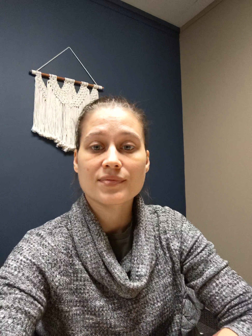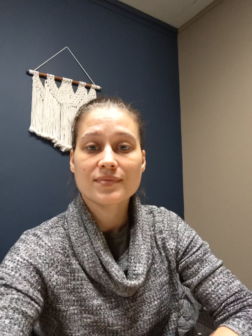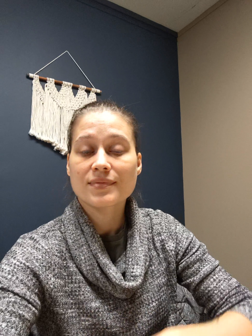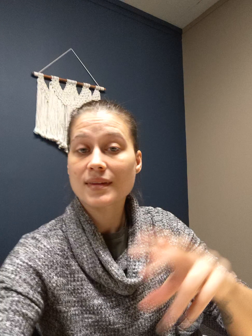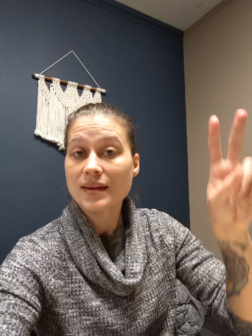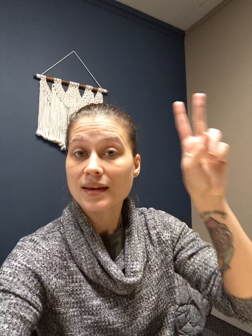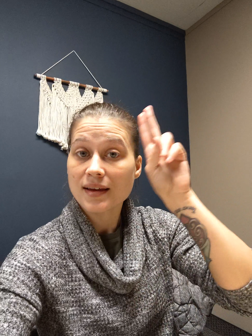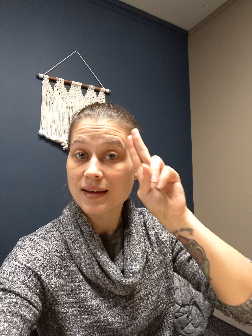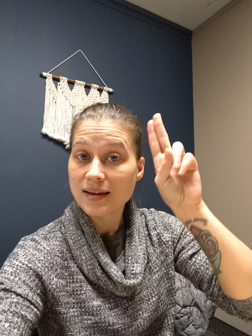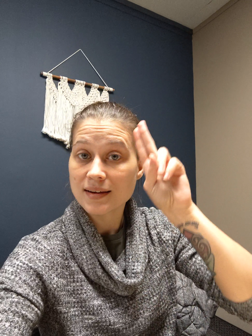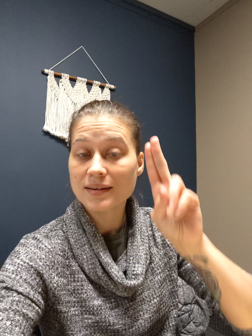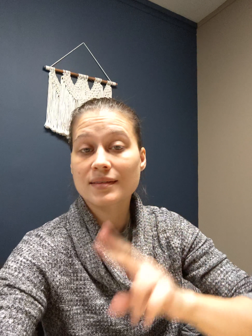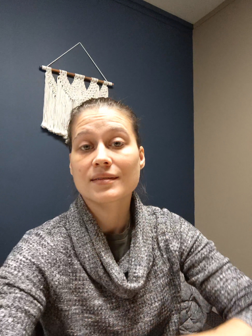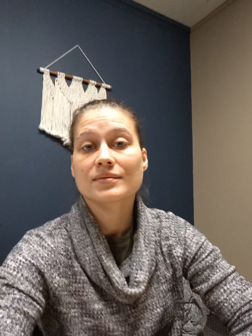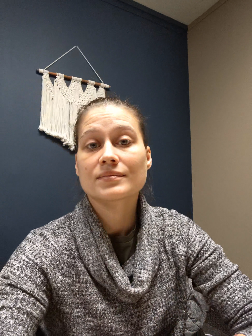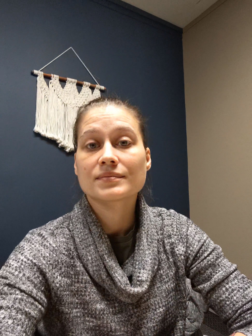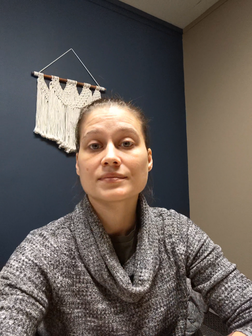uncle